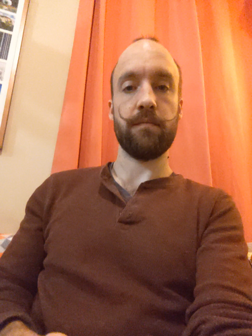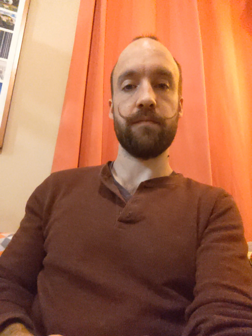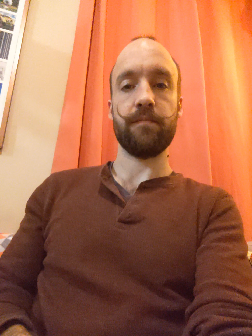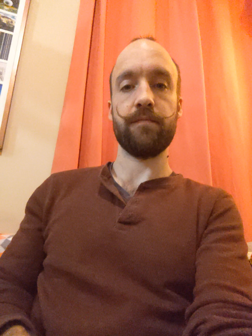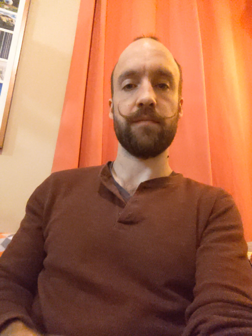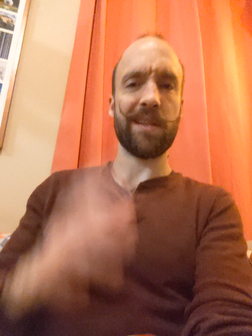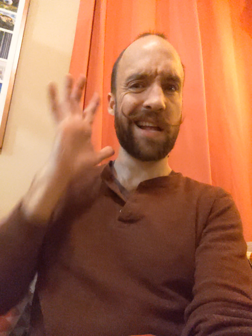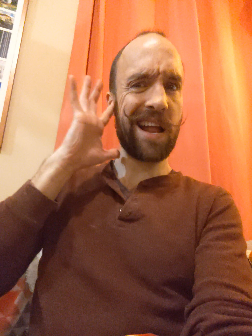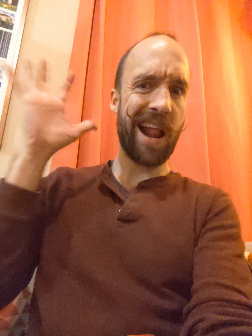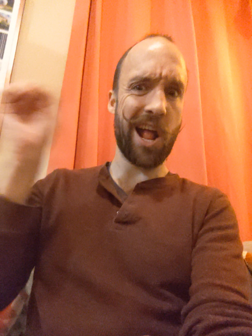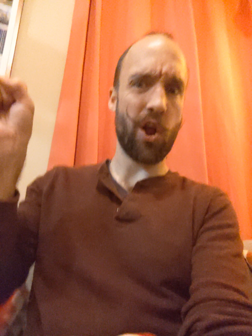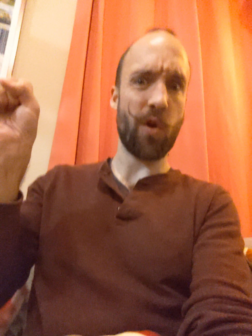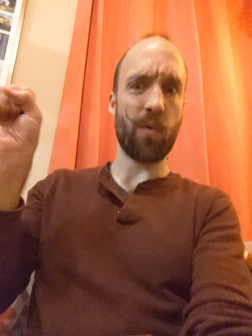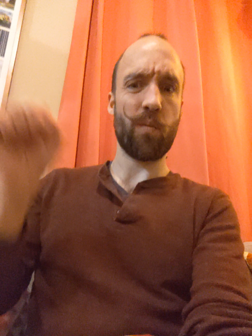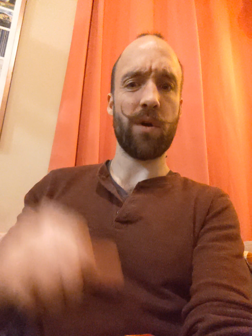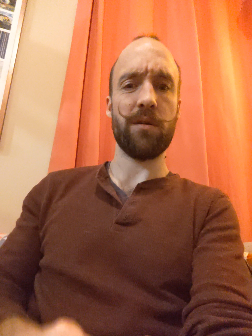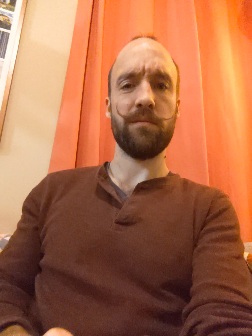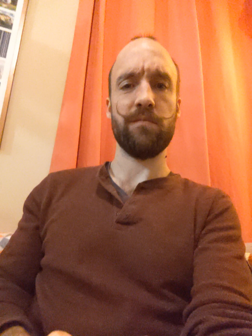loud